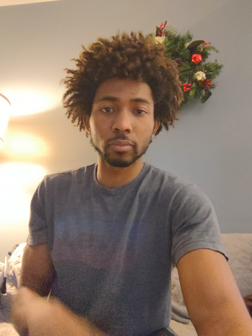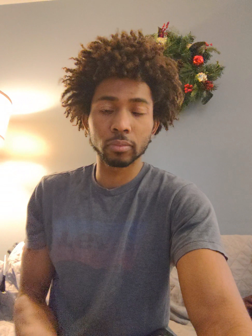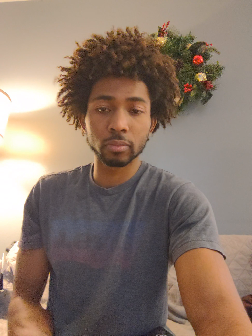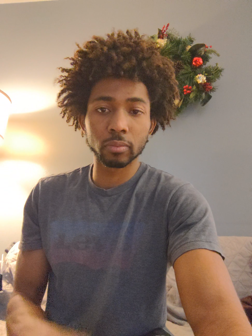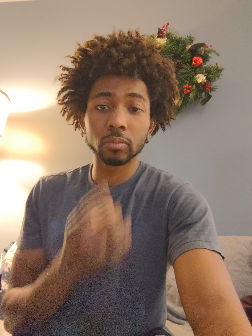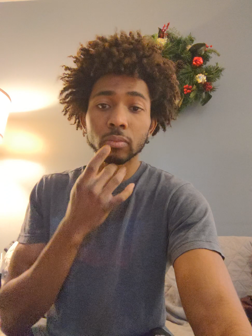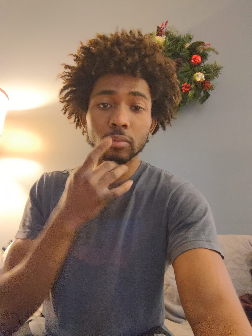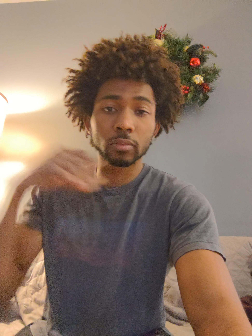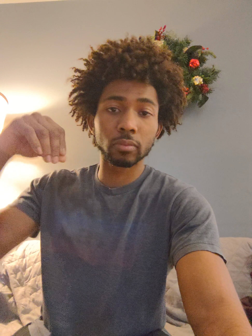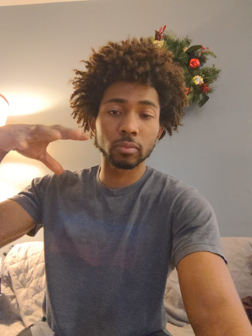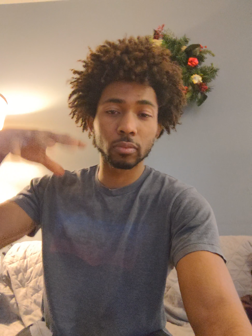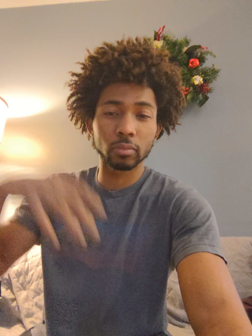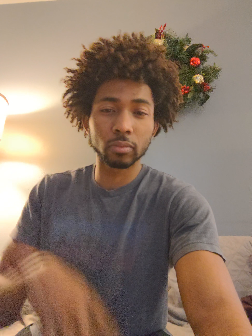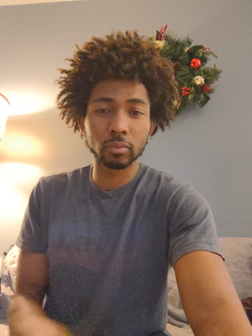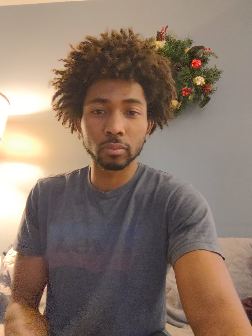lamp